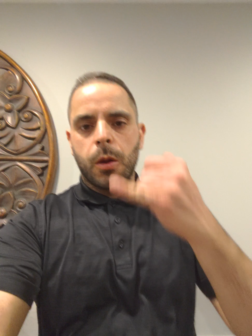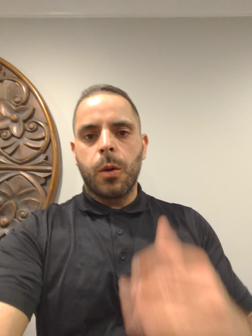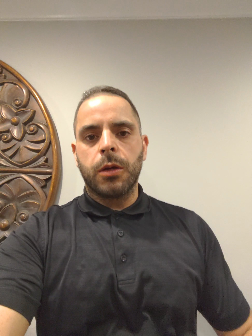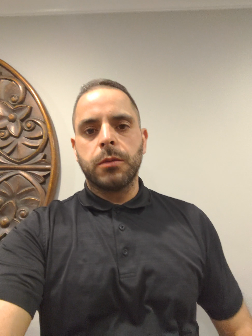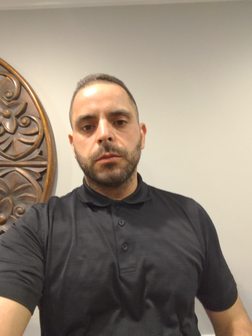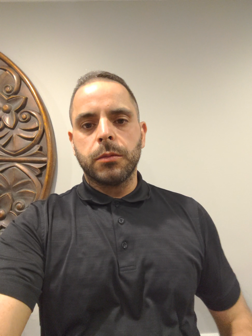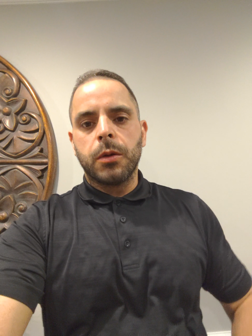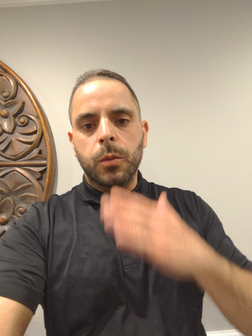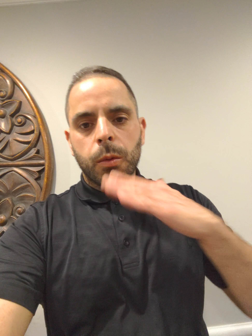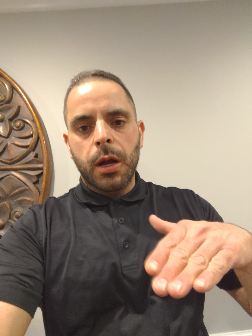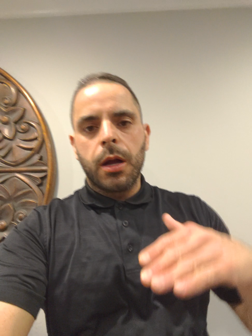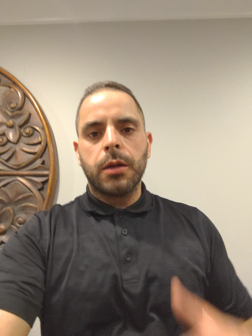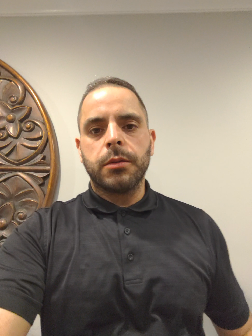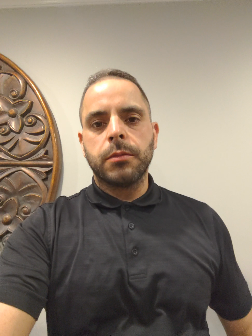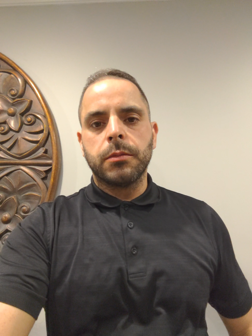quiet